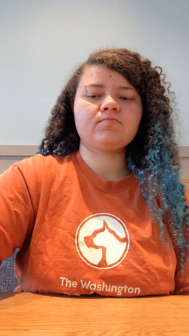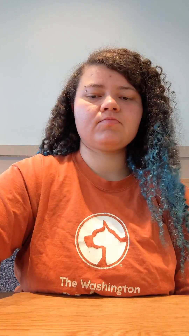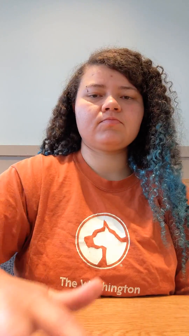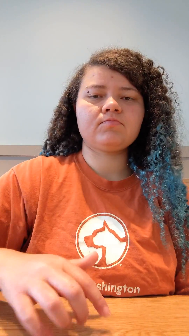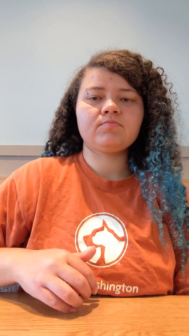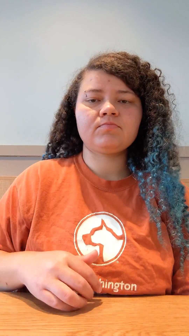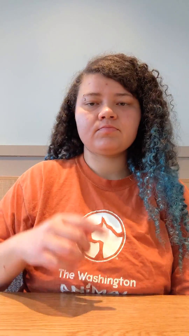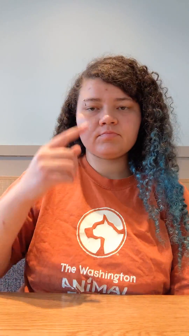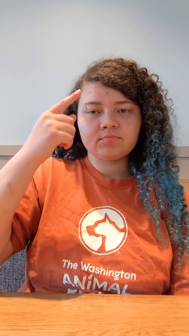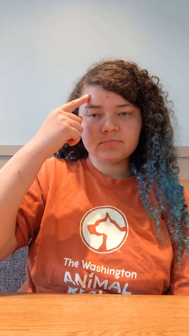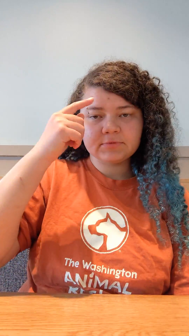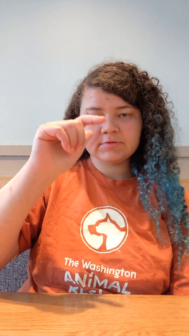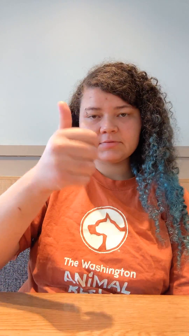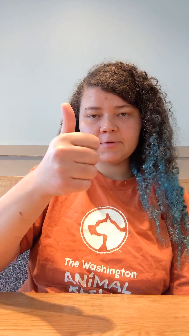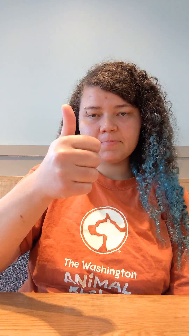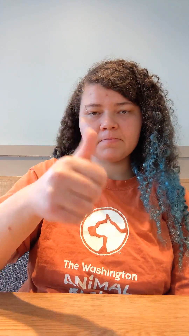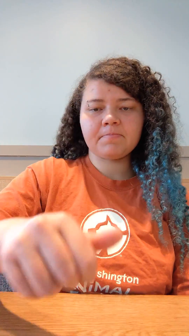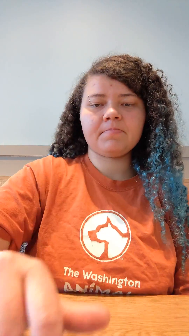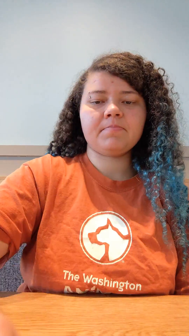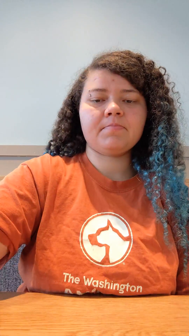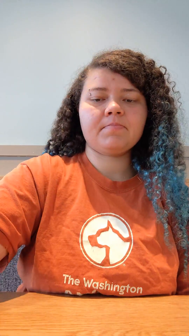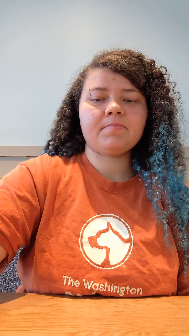dime